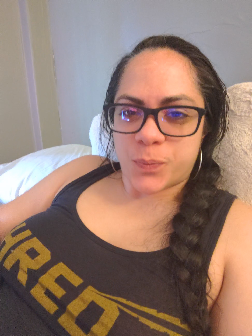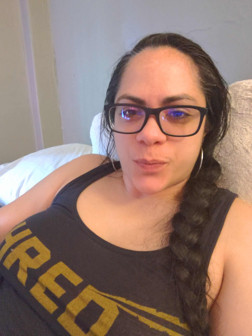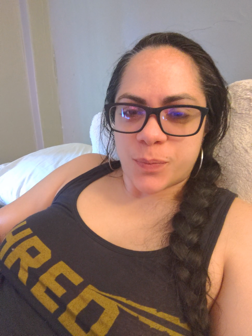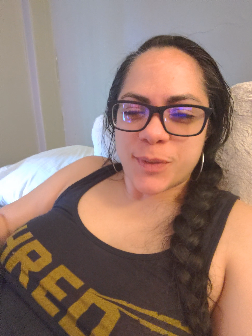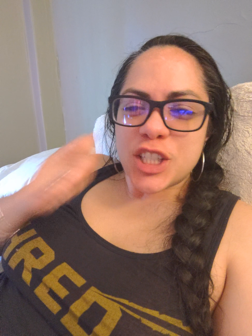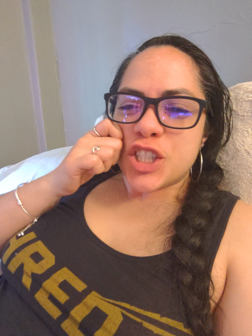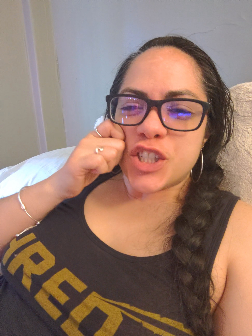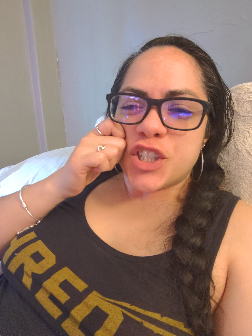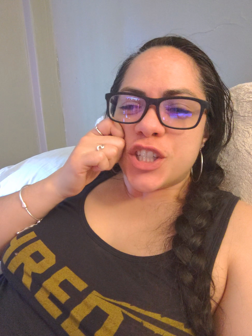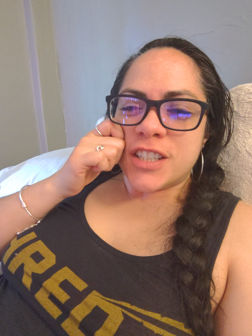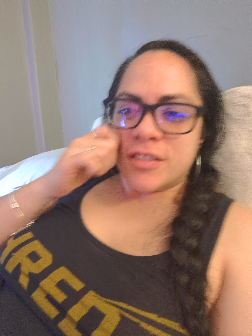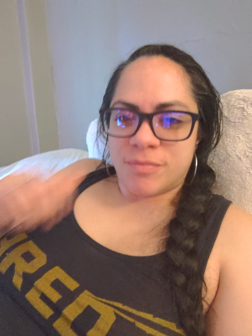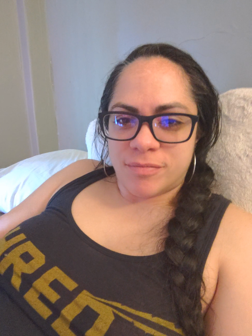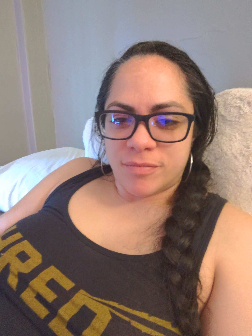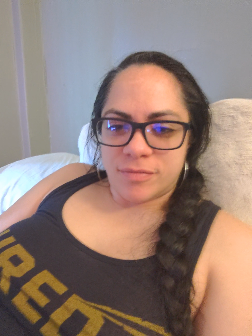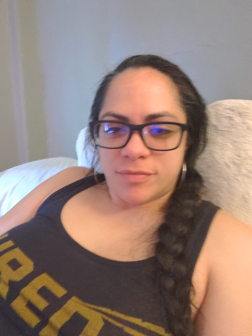cheek